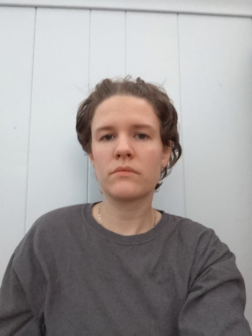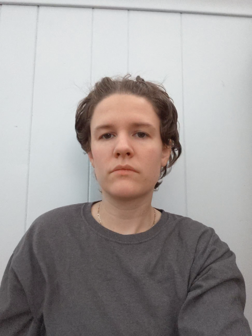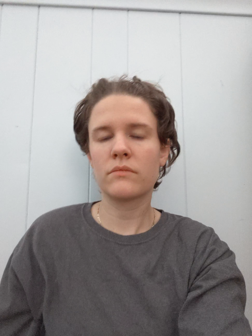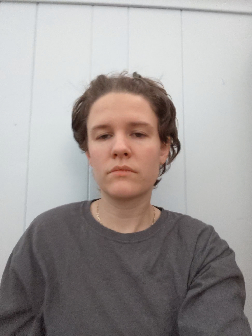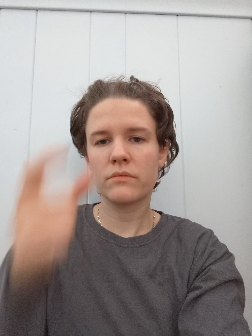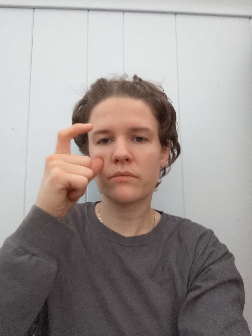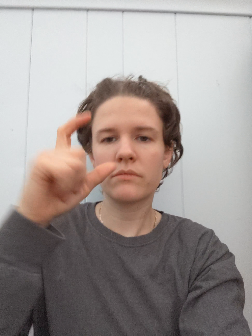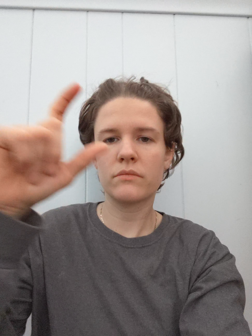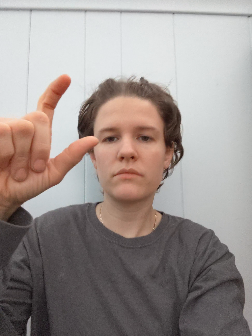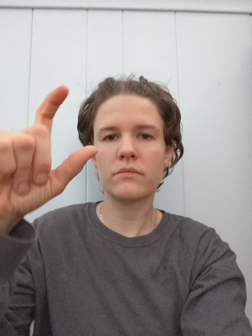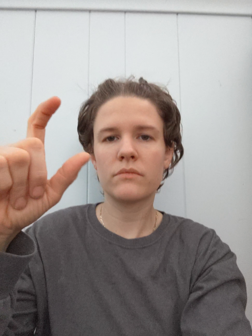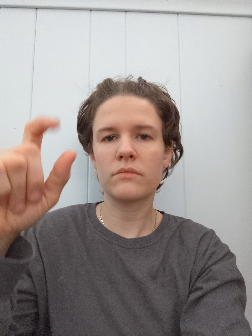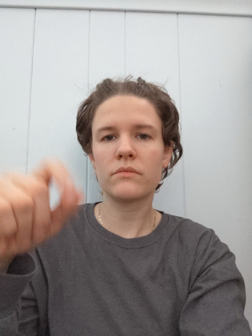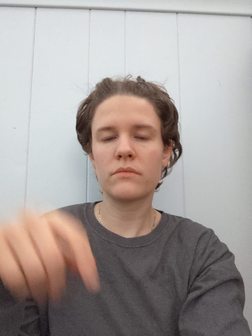moon